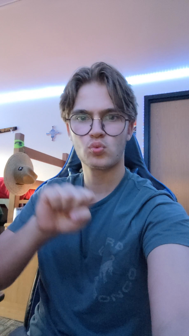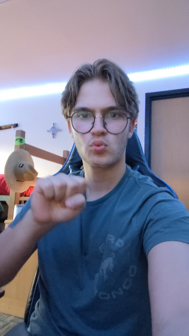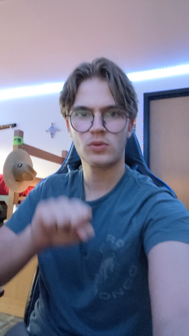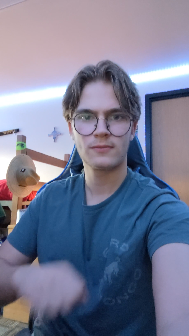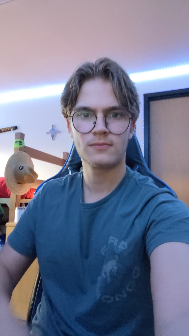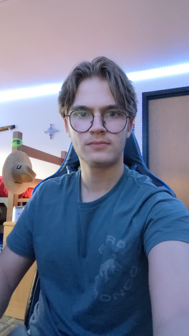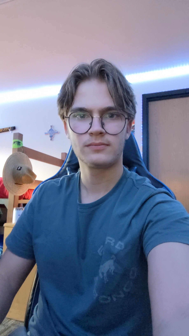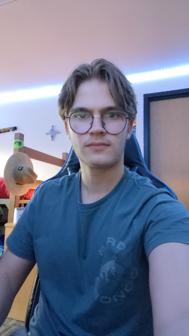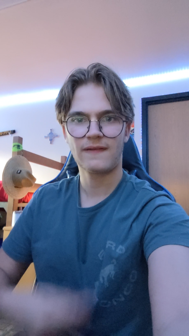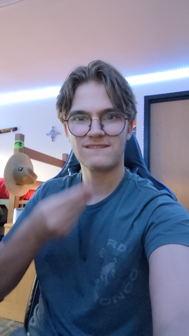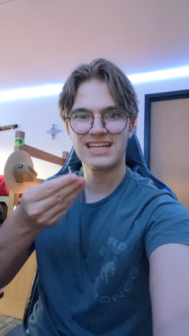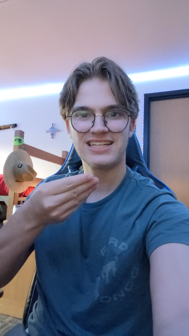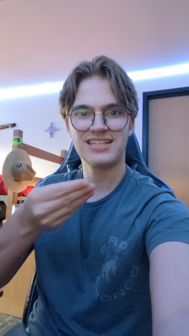feed